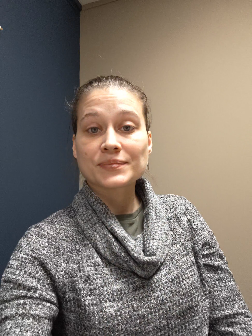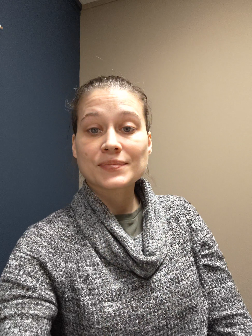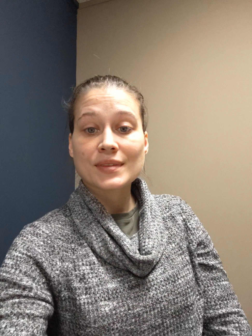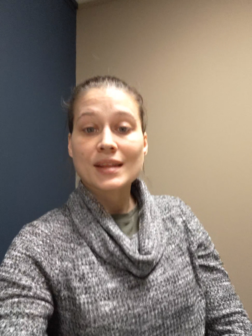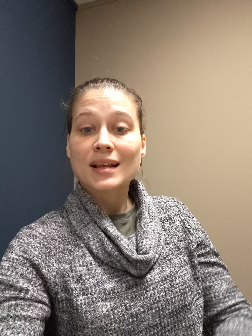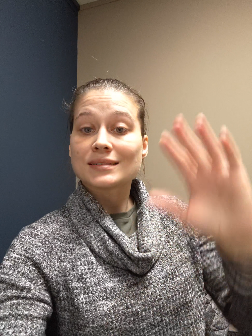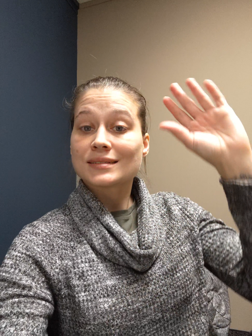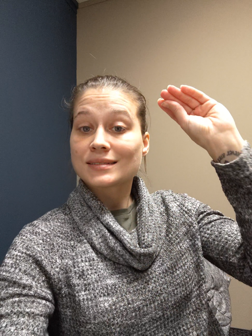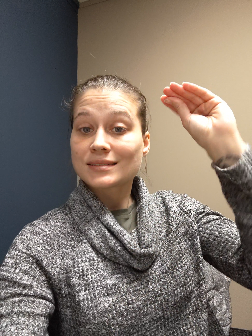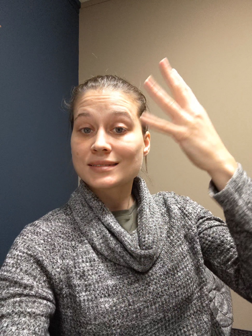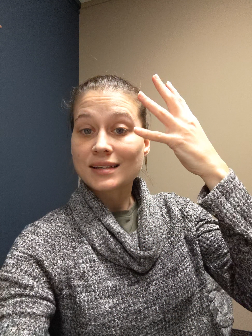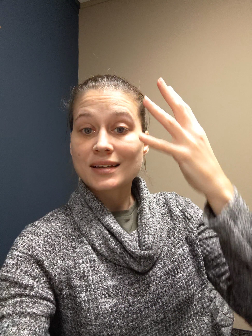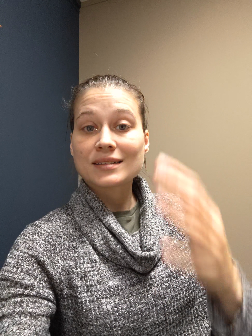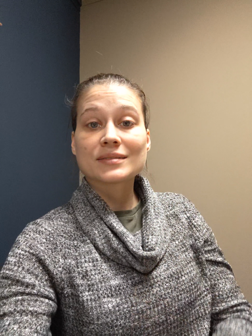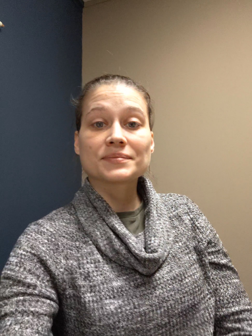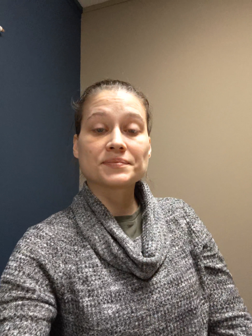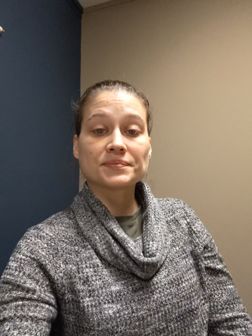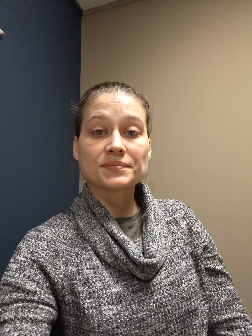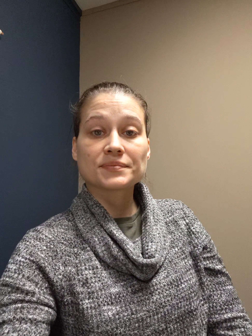sun